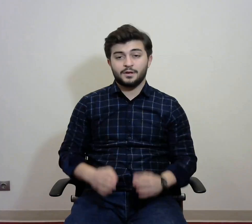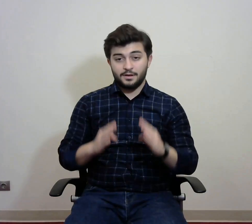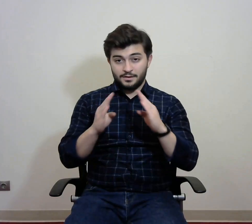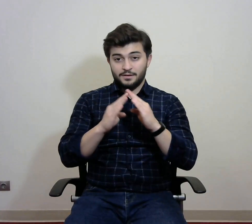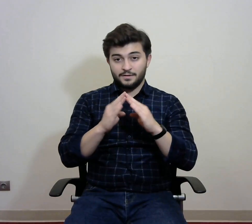ev